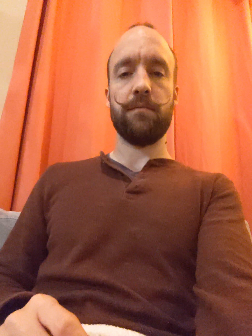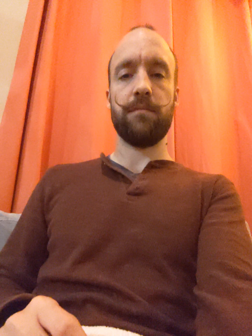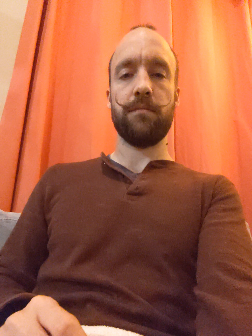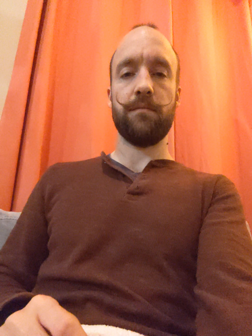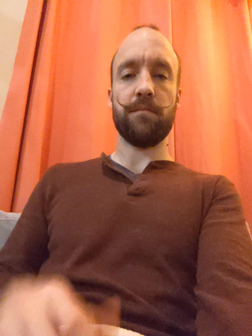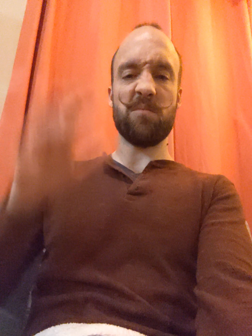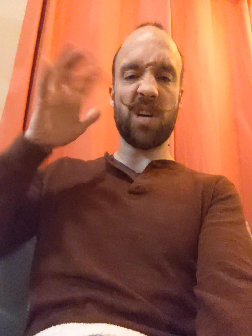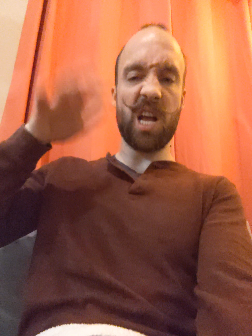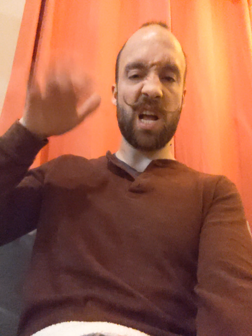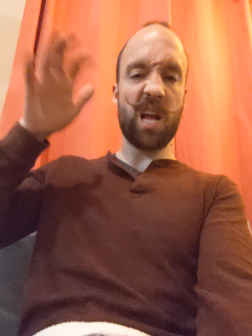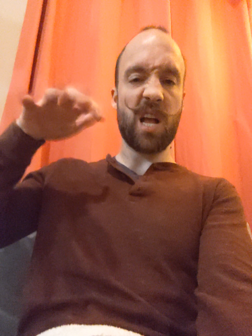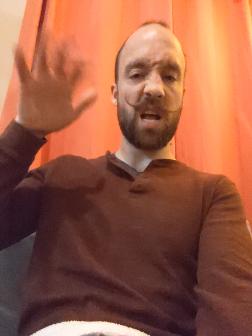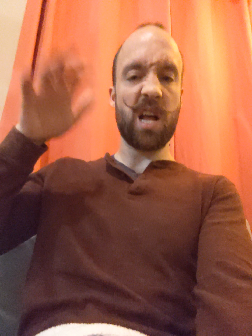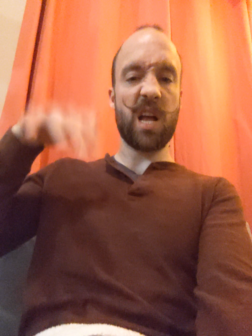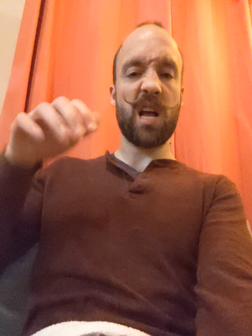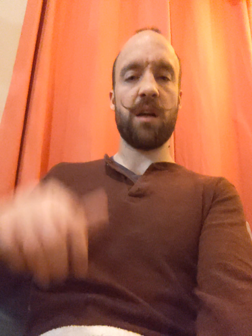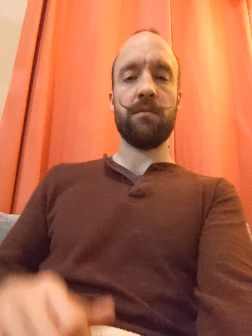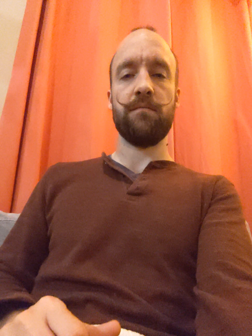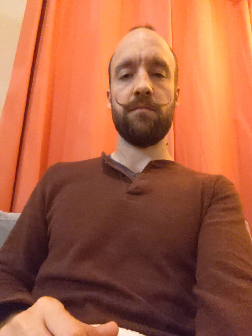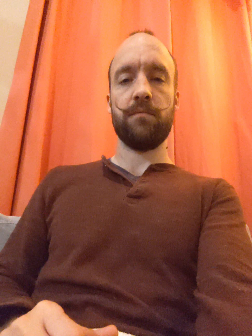rain